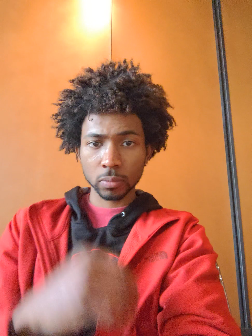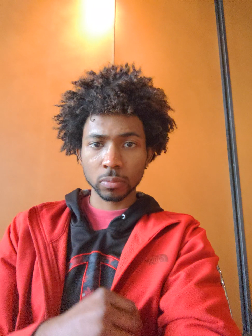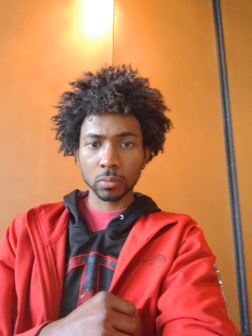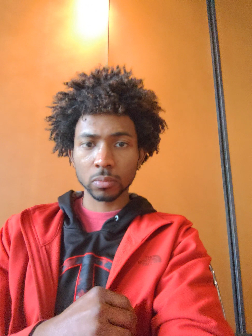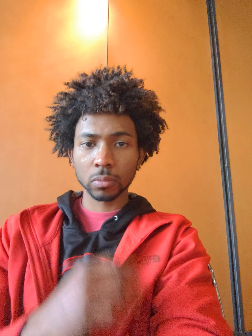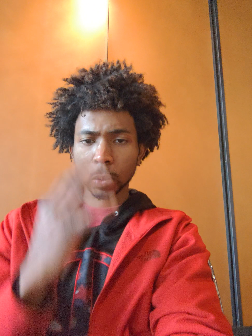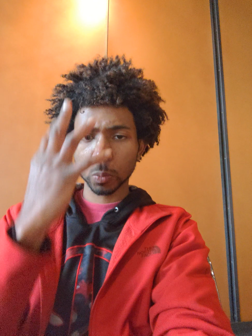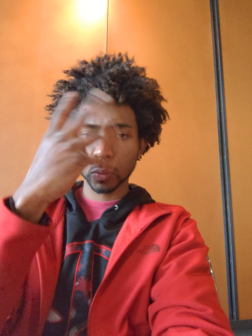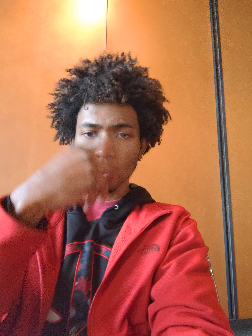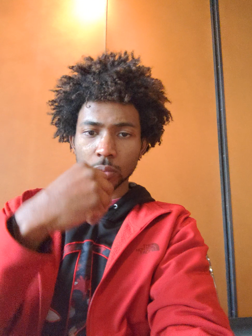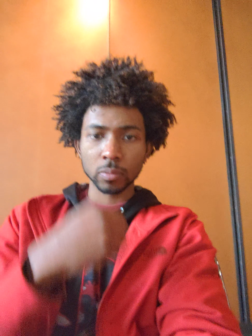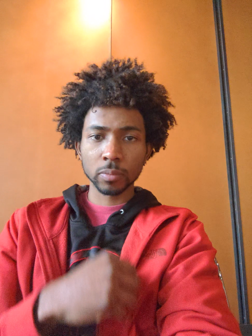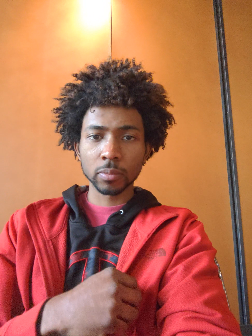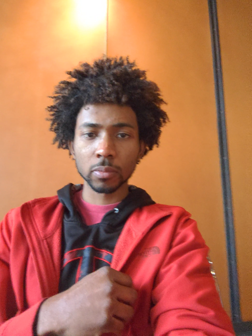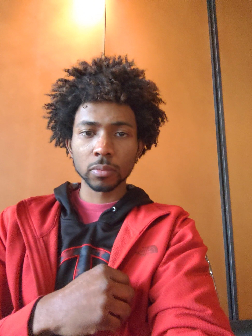pretty